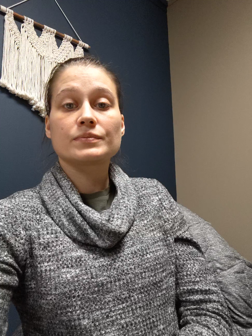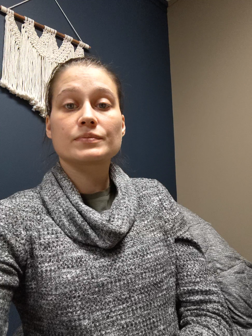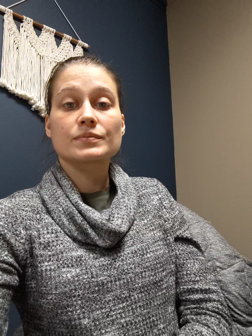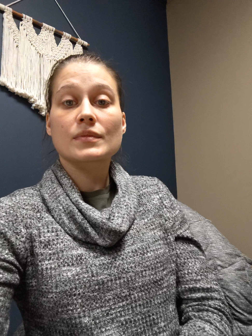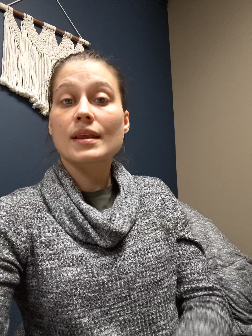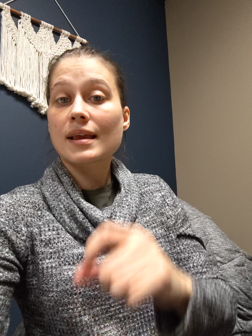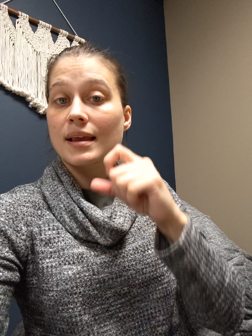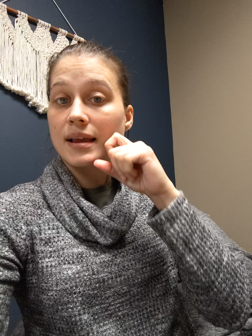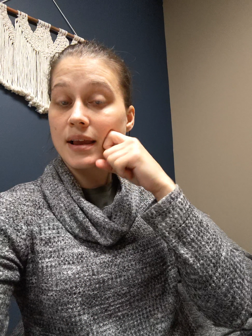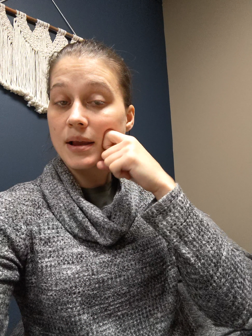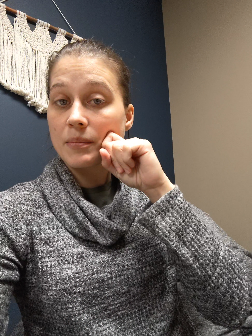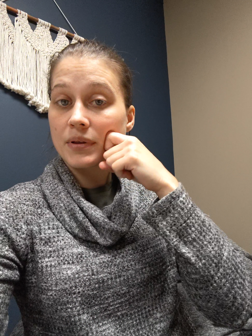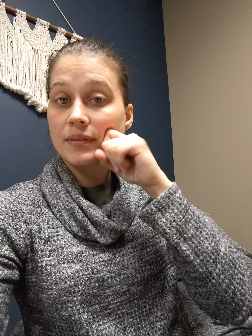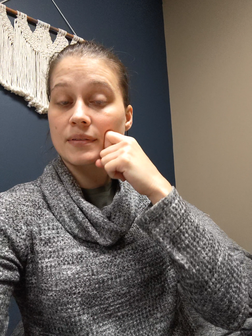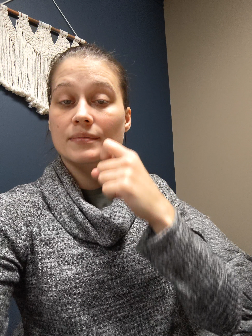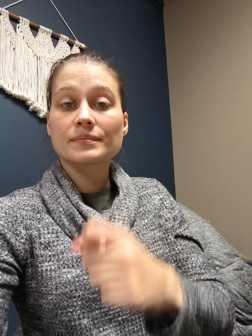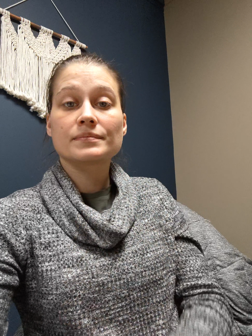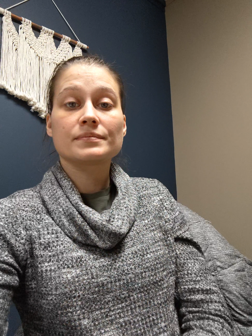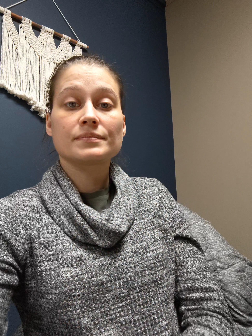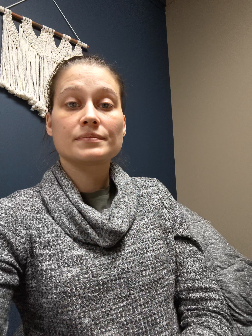apple